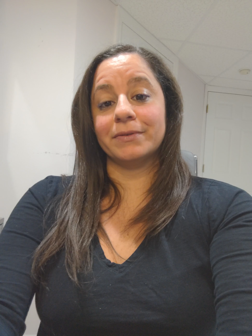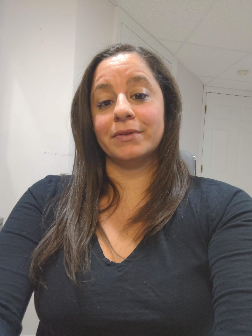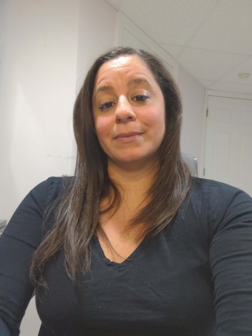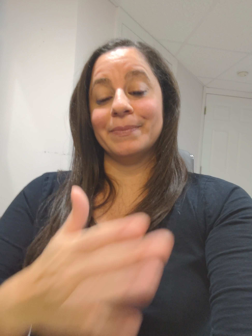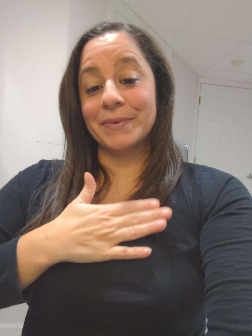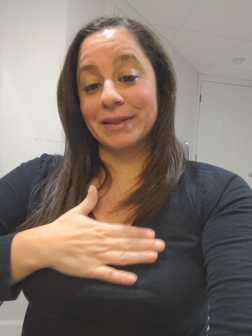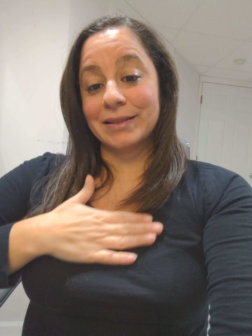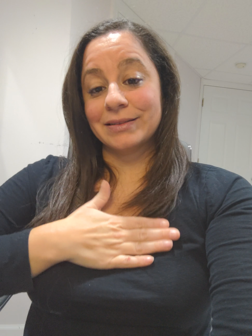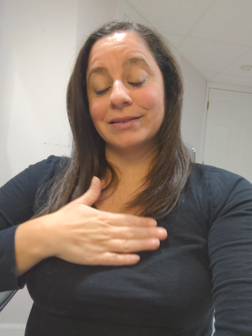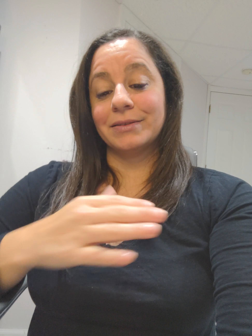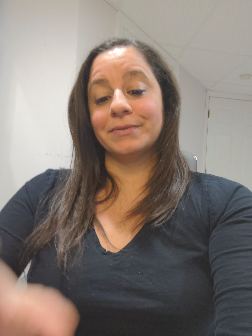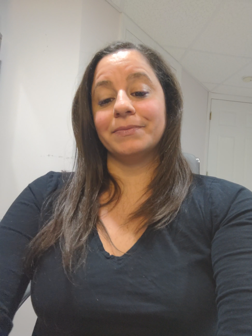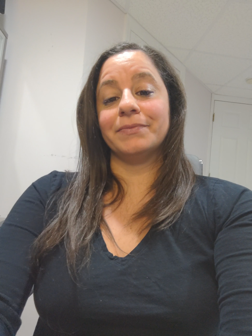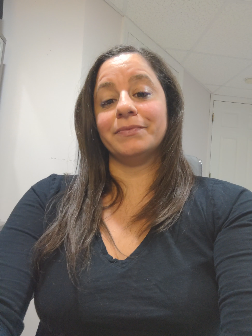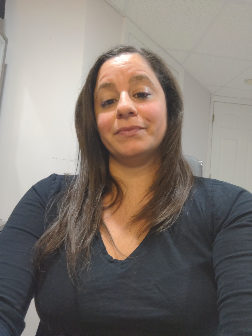please